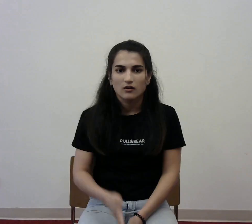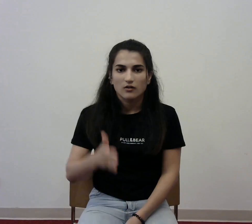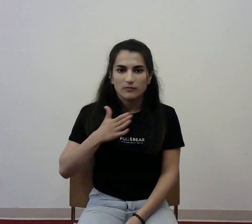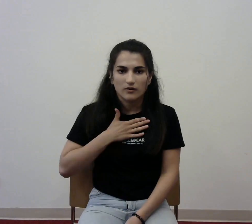mən